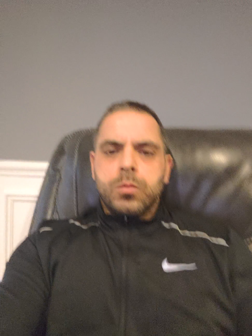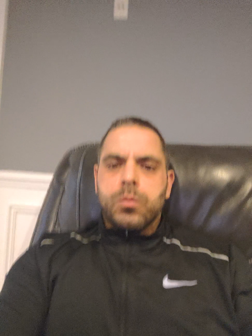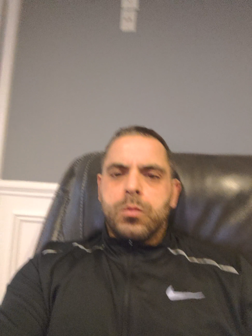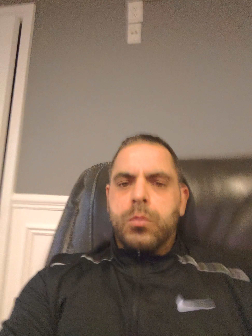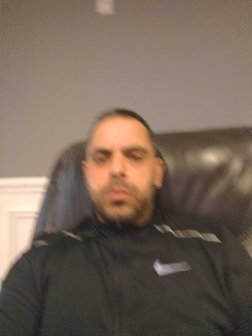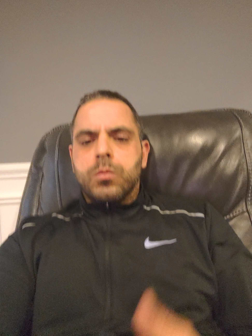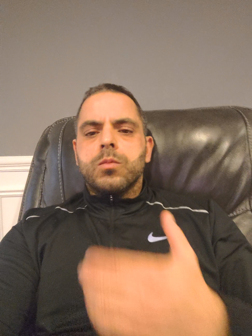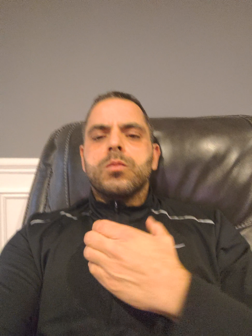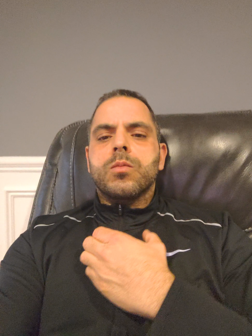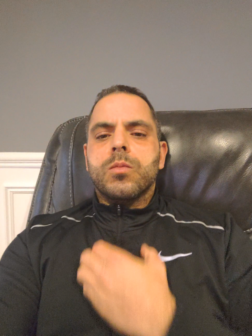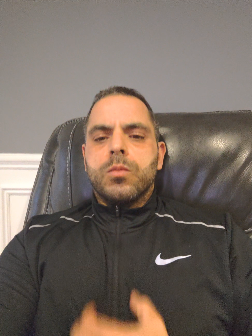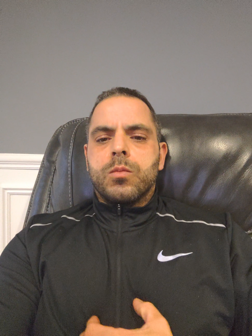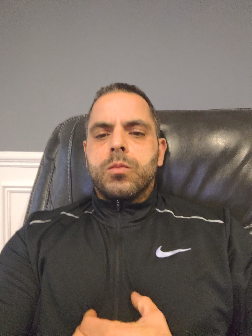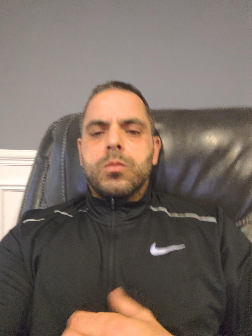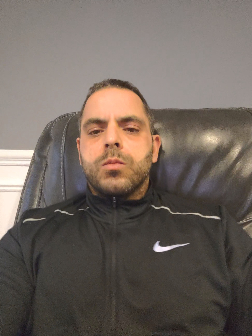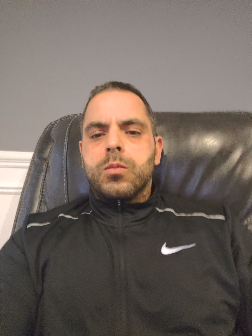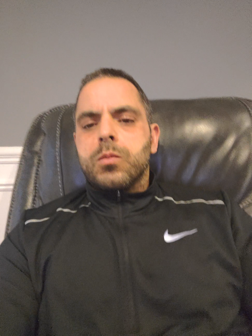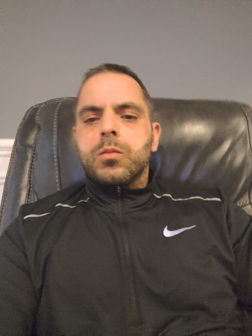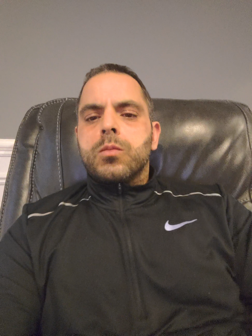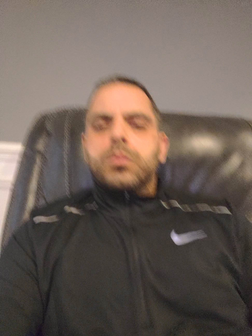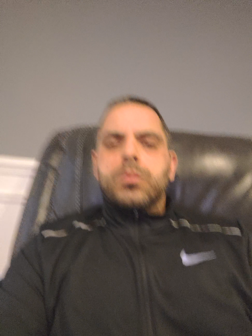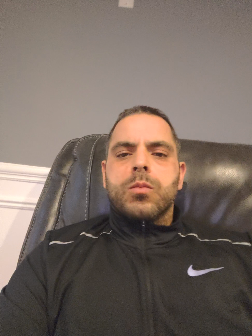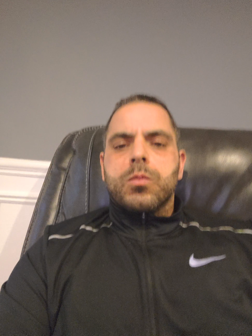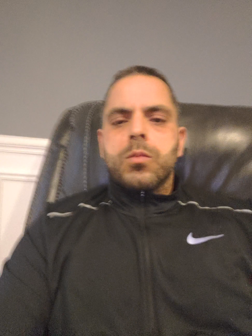hungry